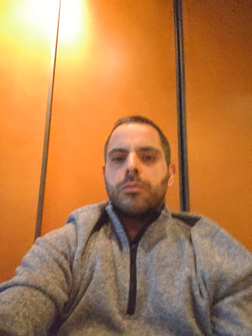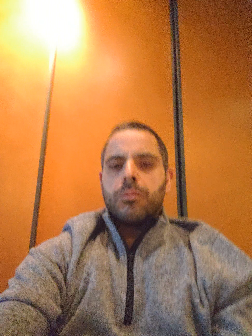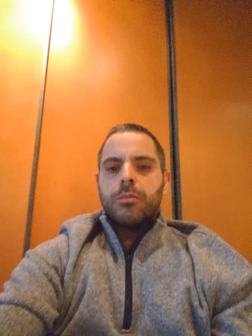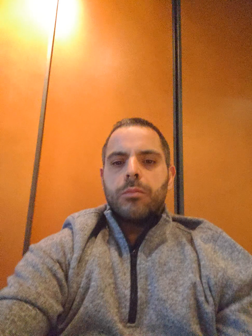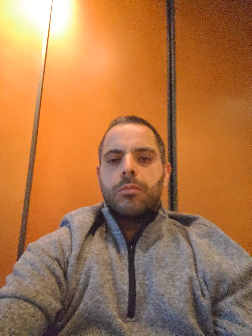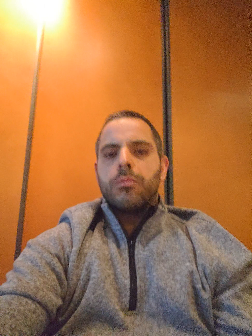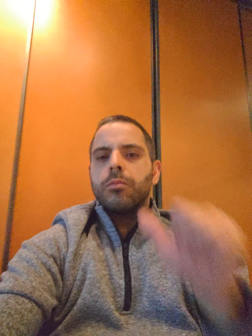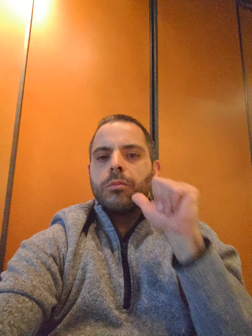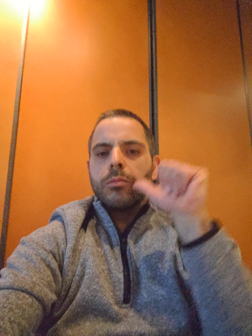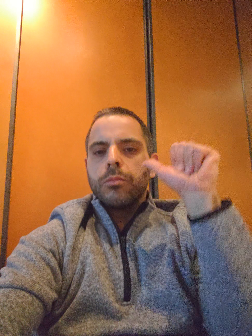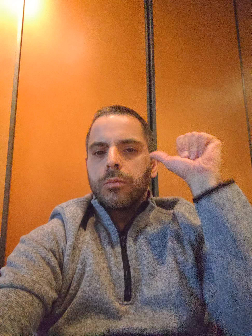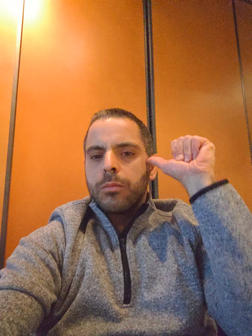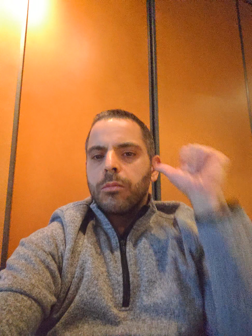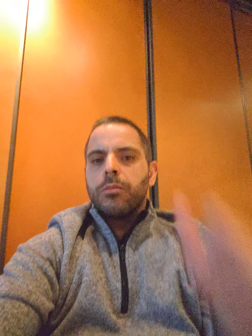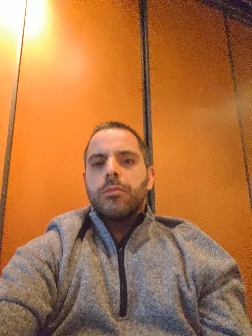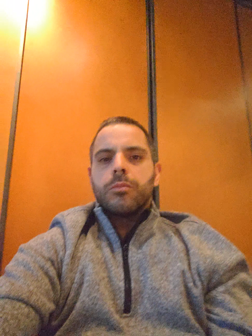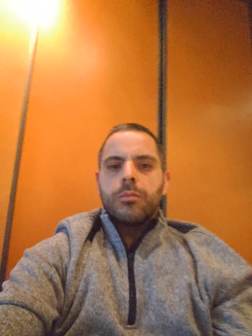yesterday